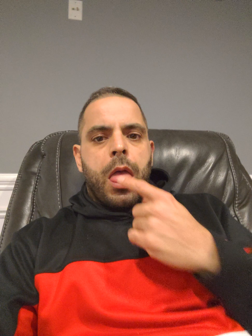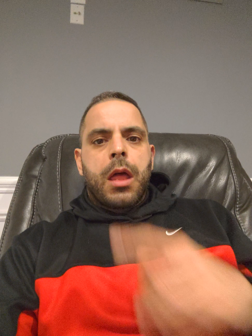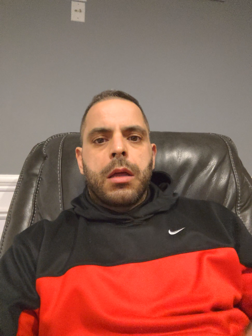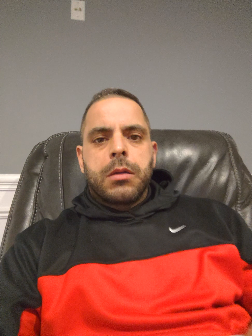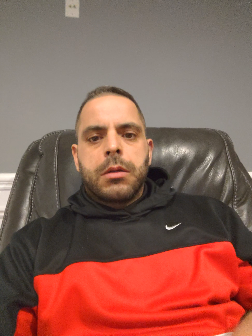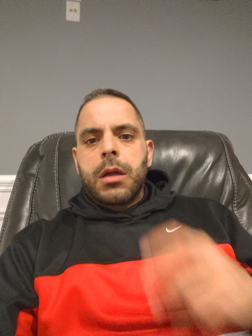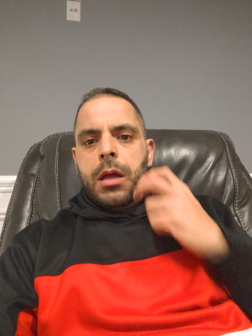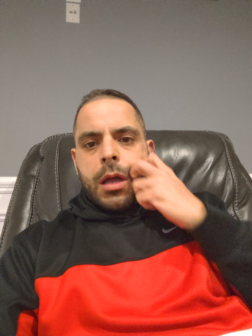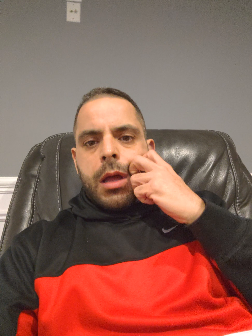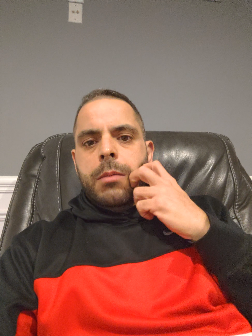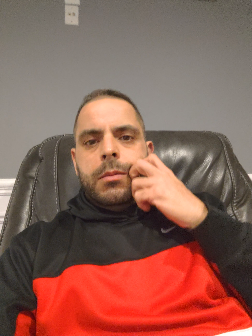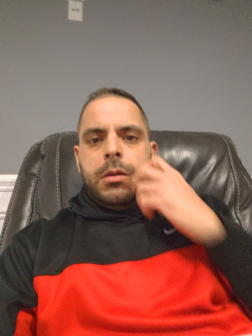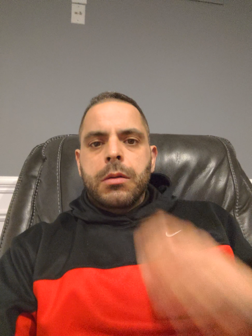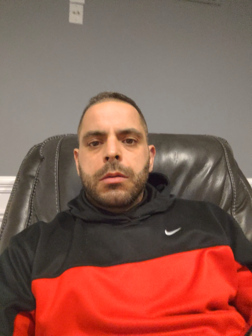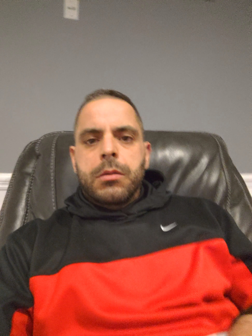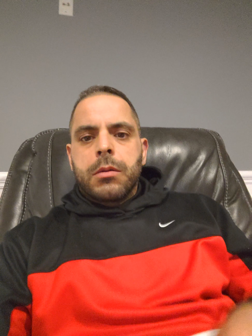gum